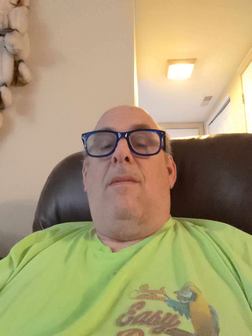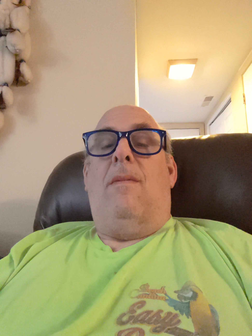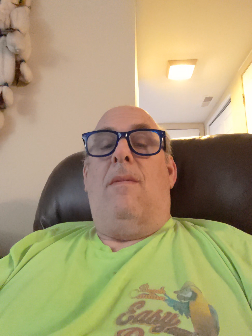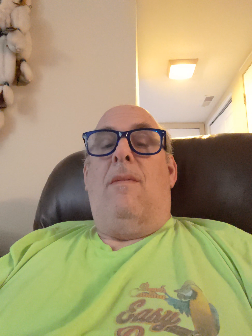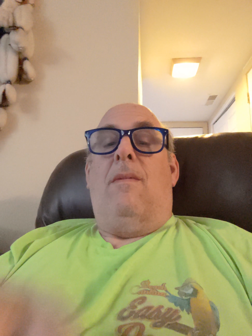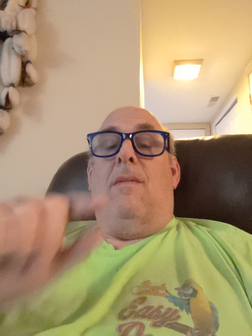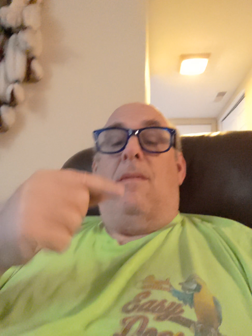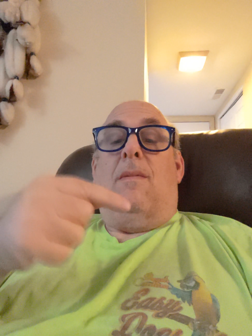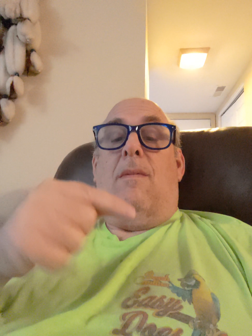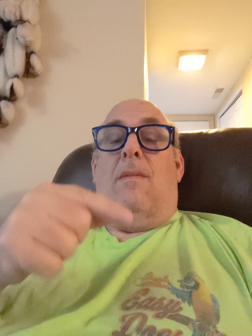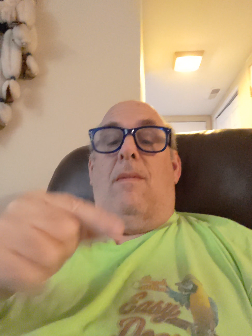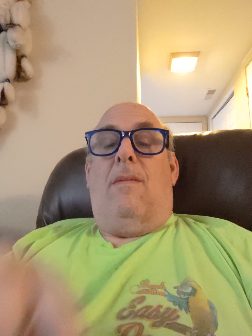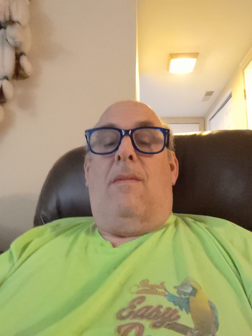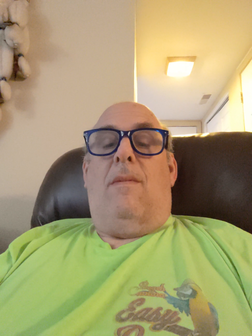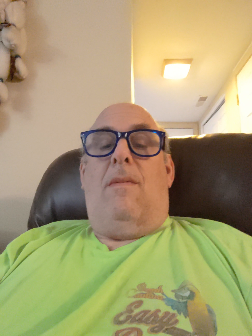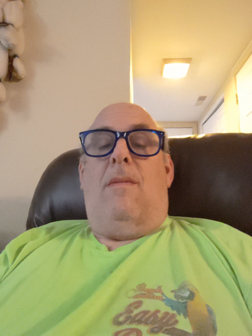green